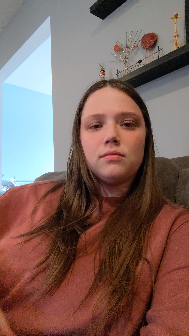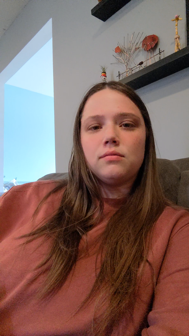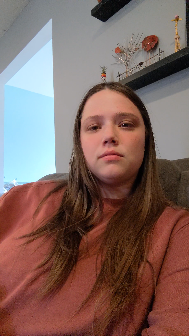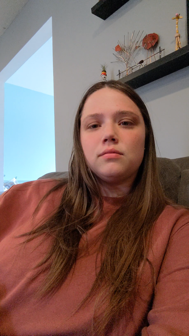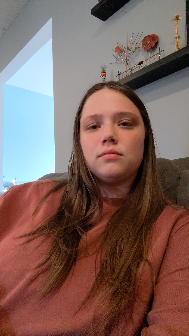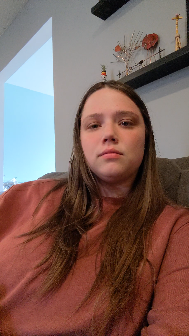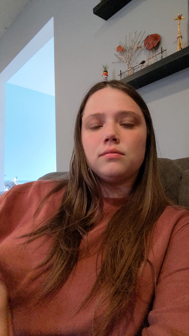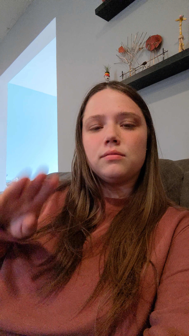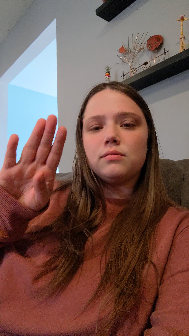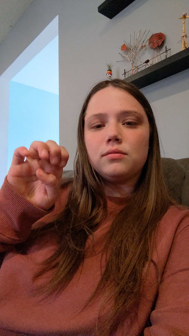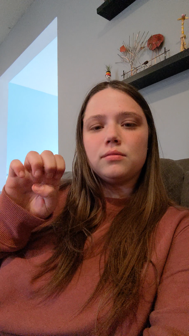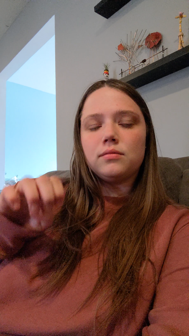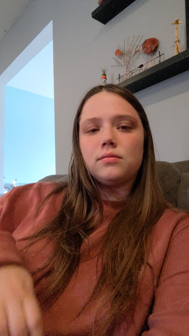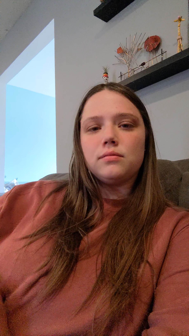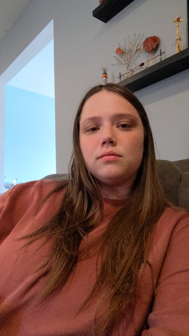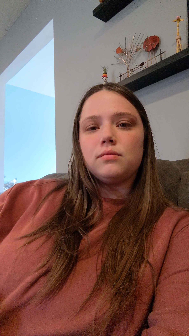be